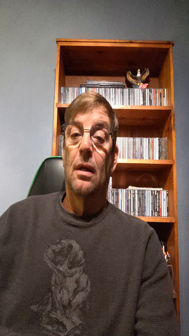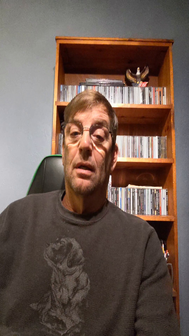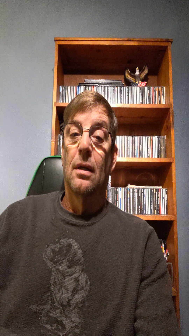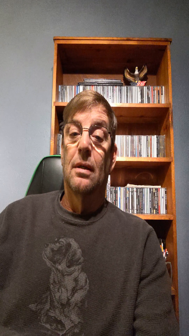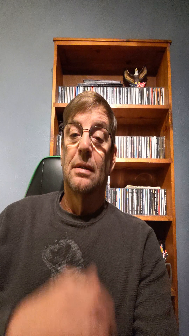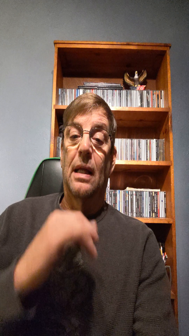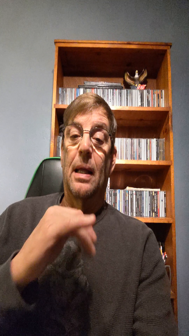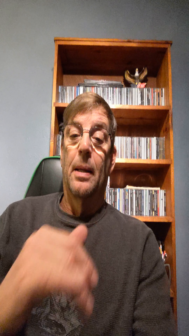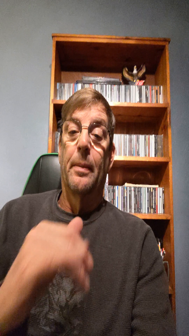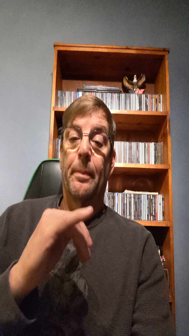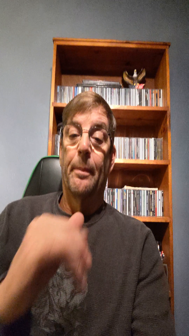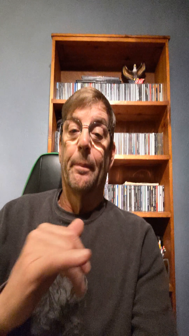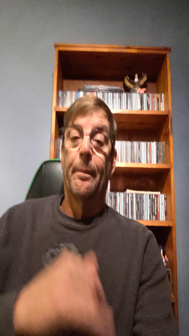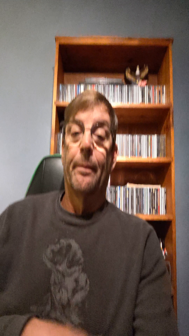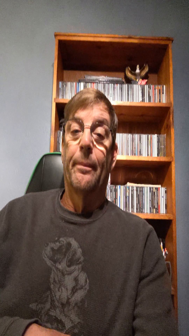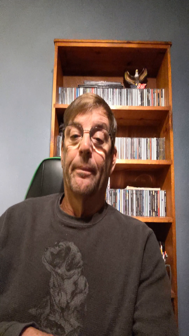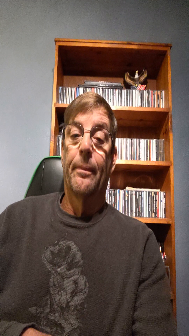same